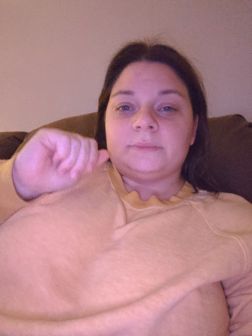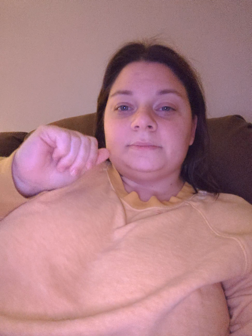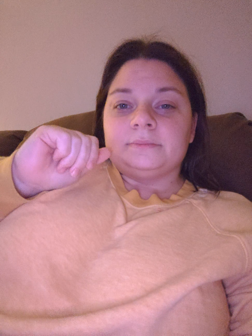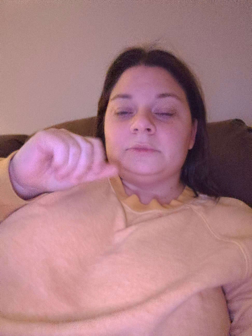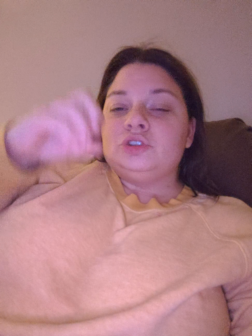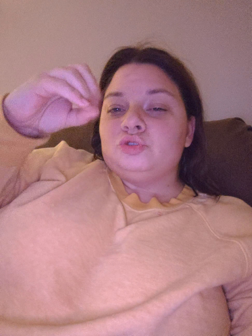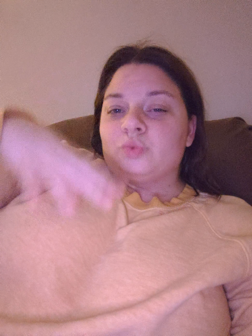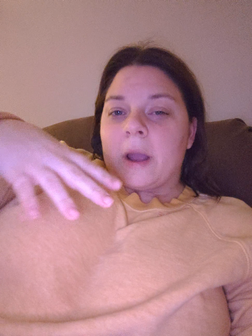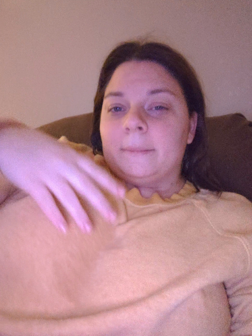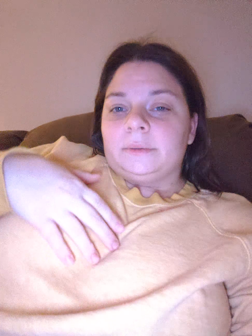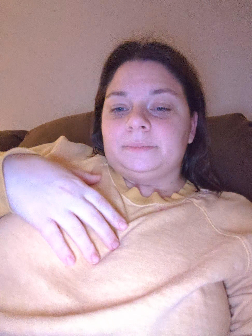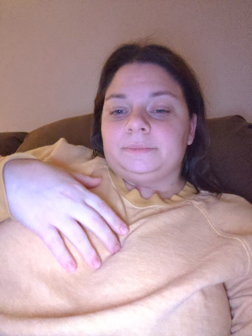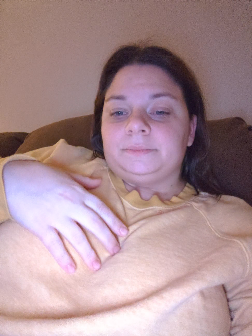drop